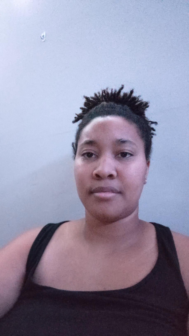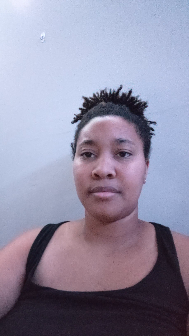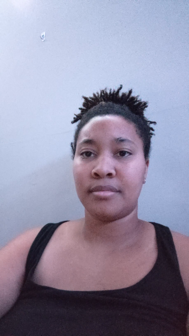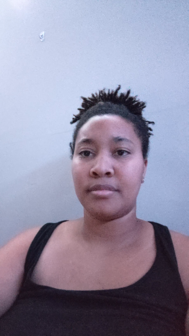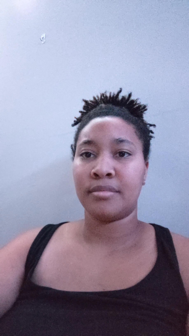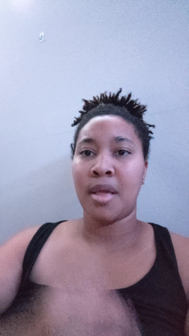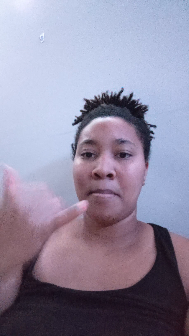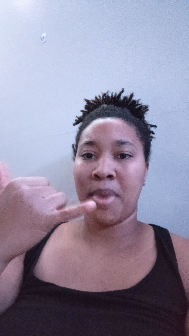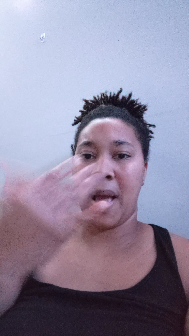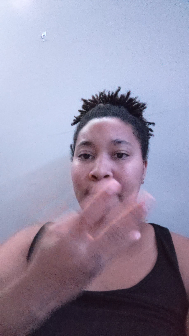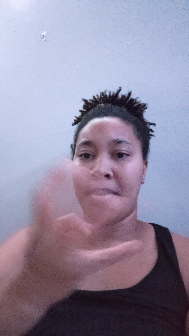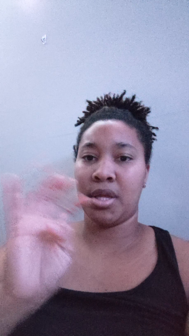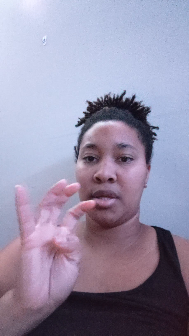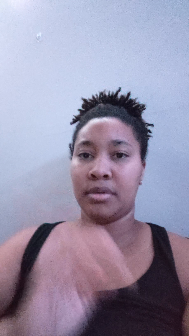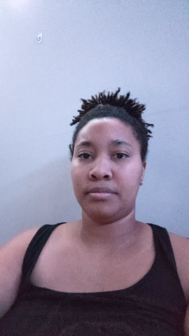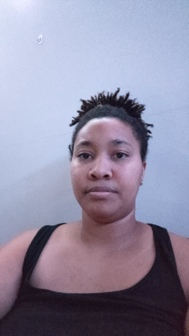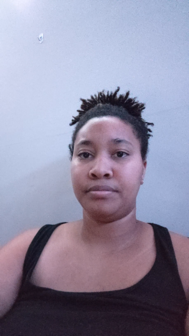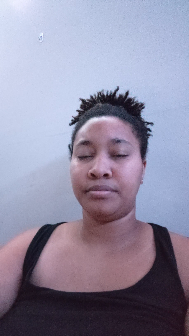playpen